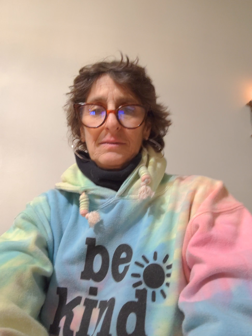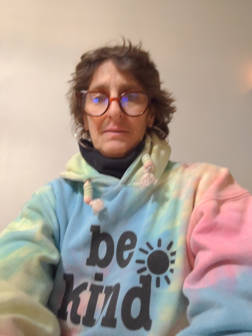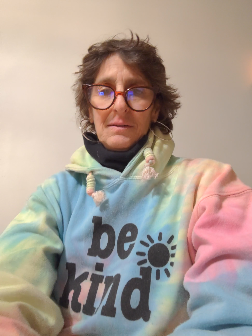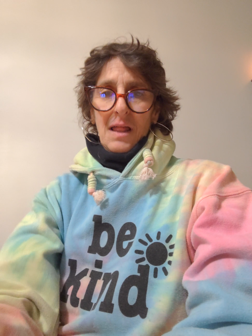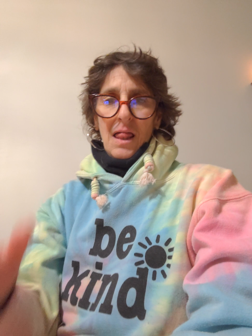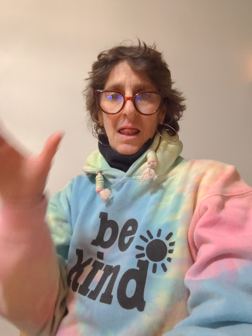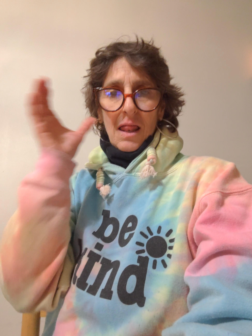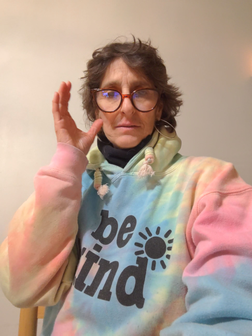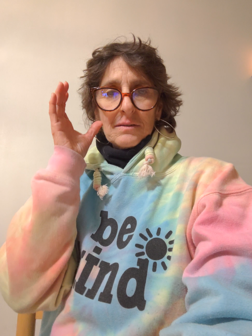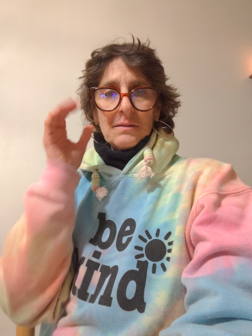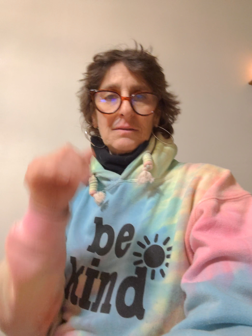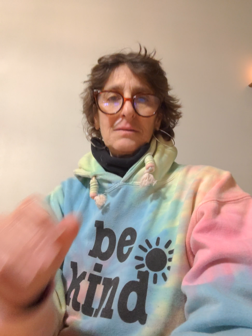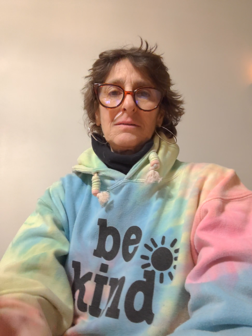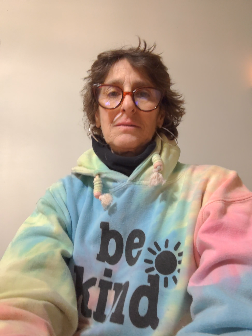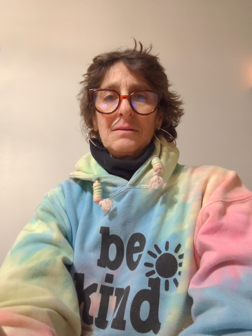listen